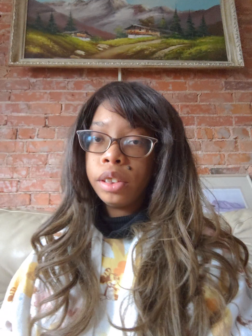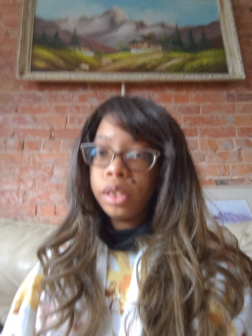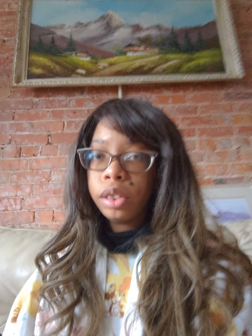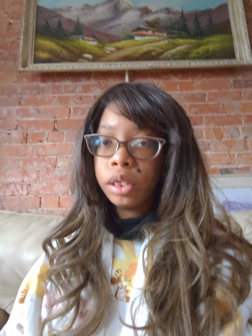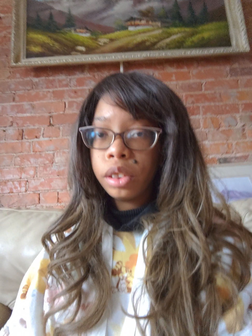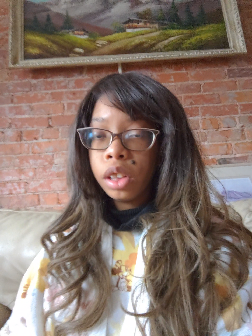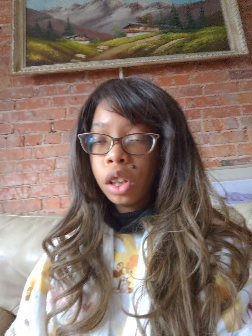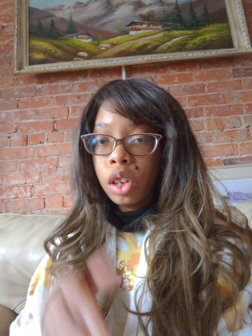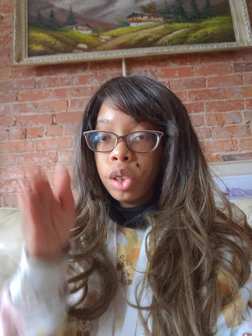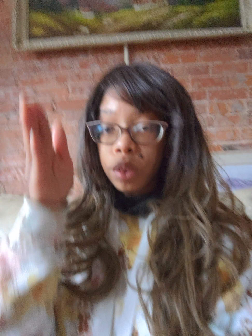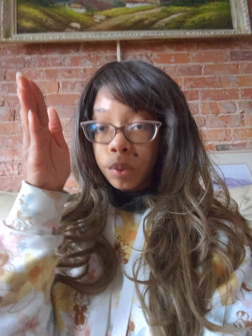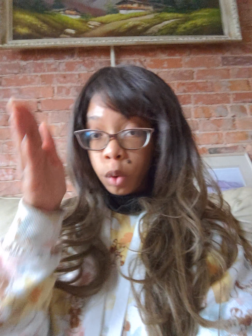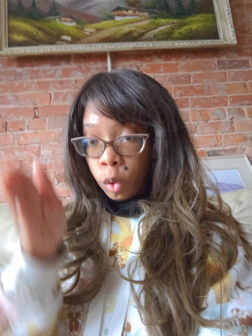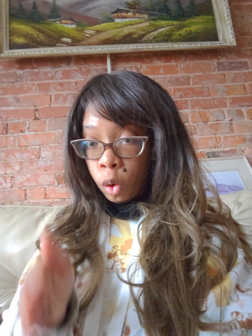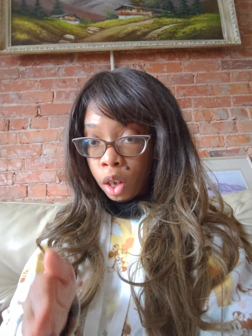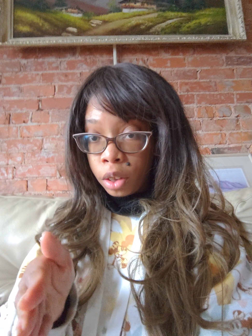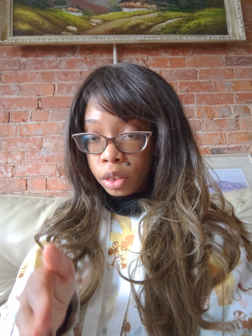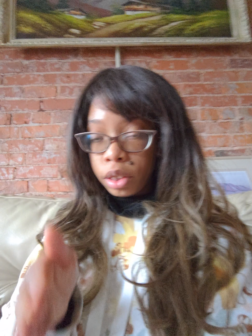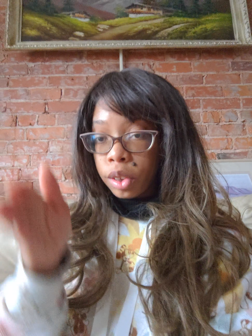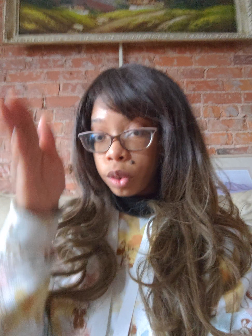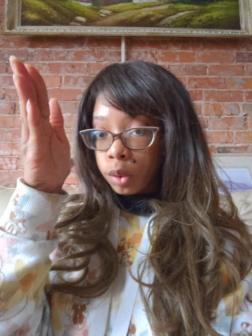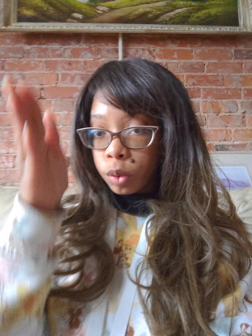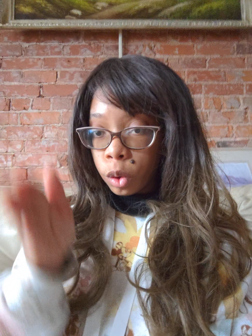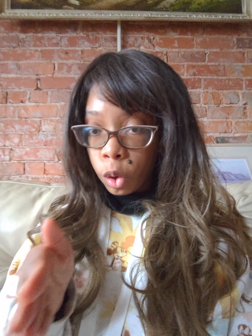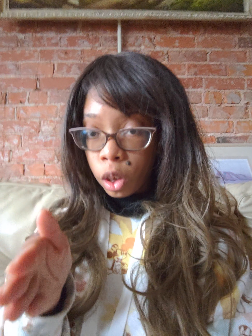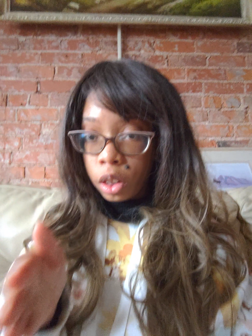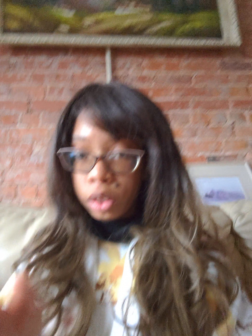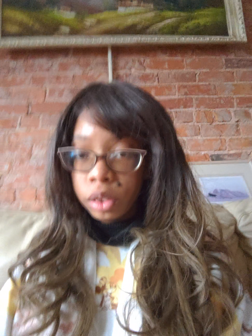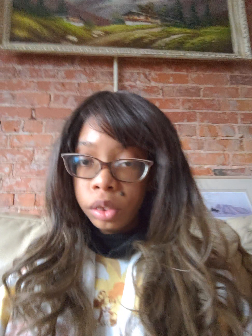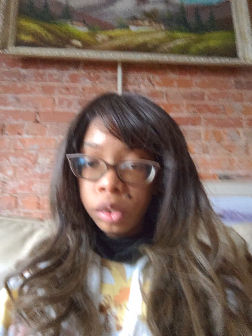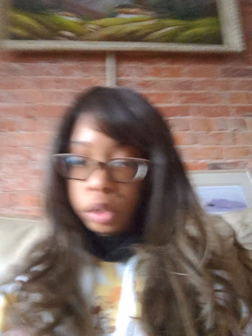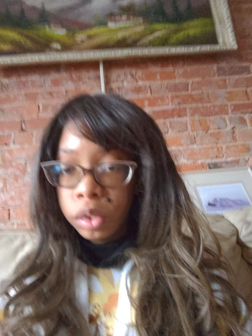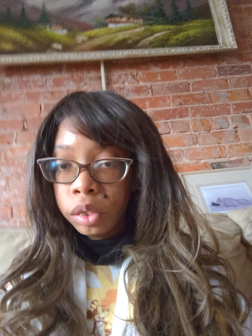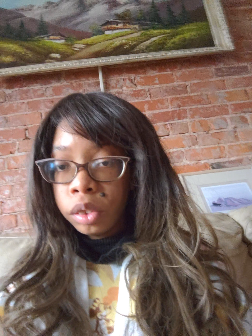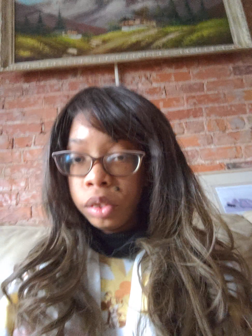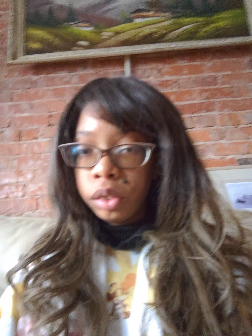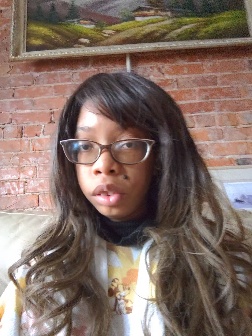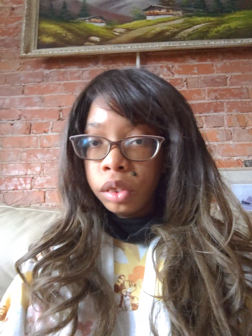person